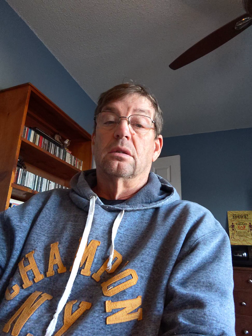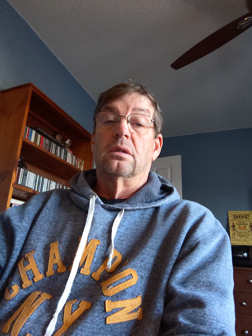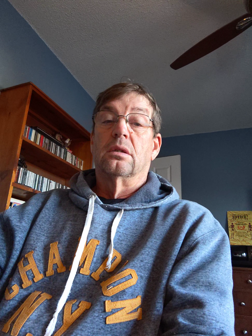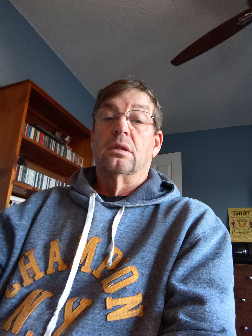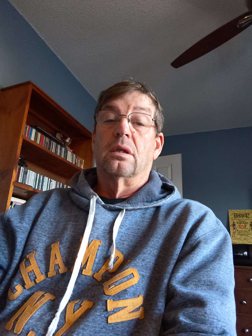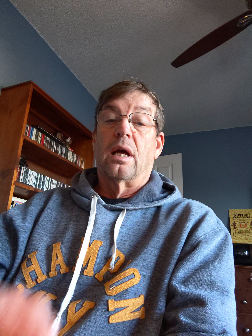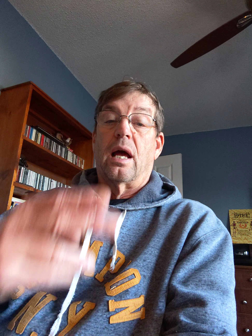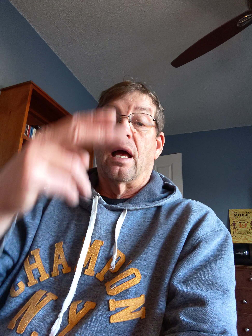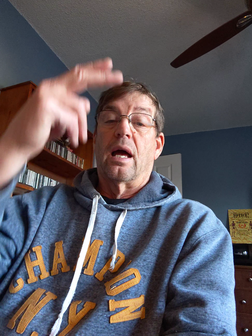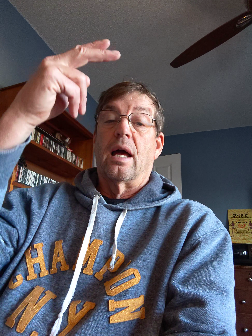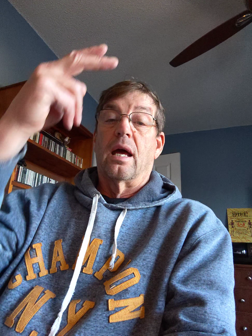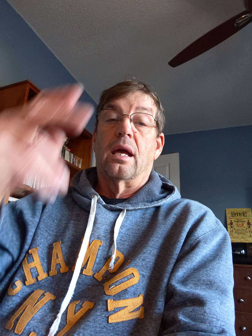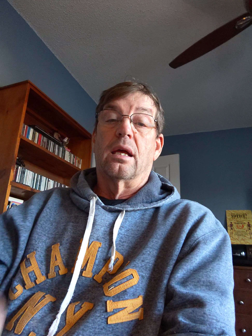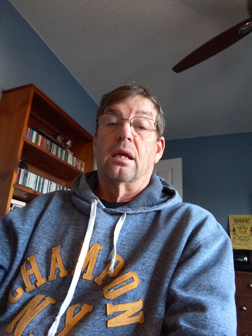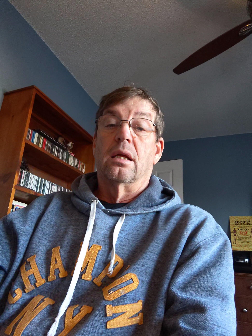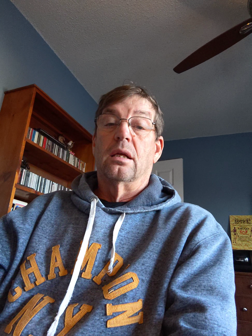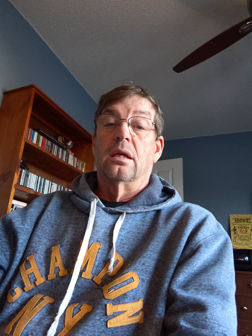high